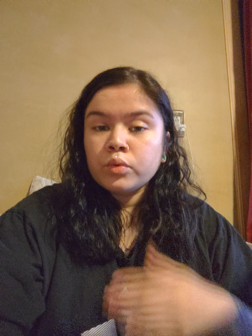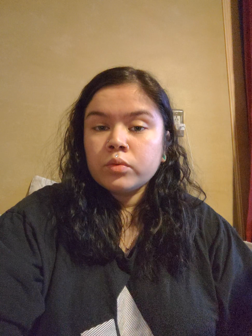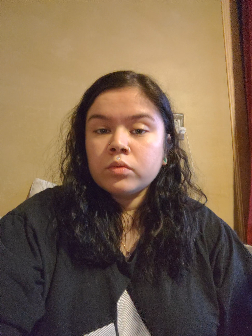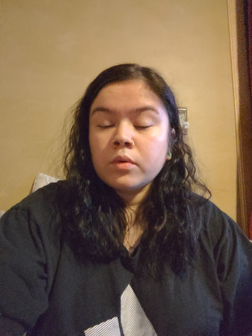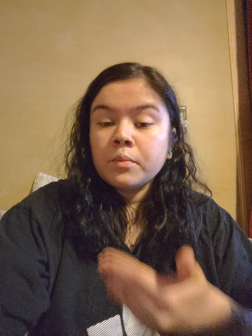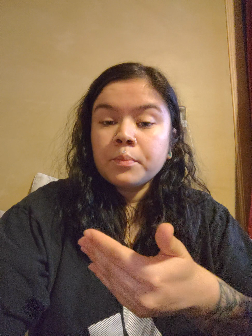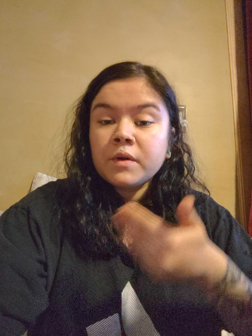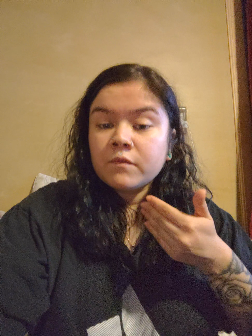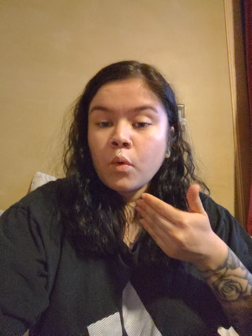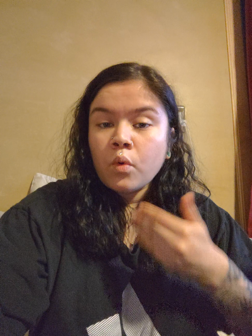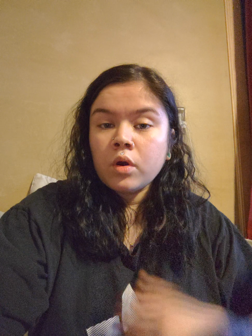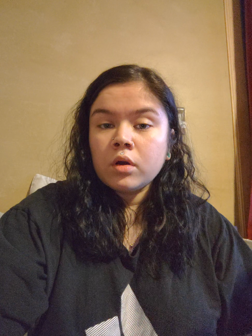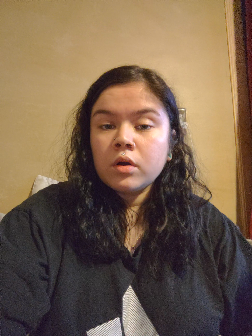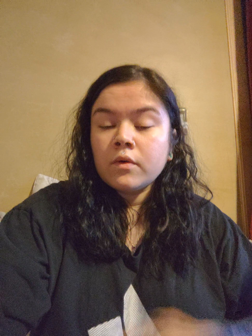before